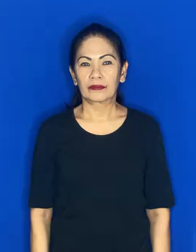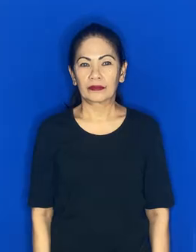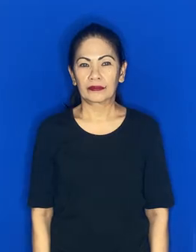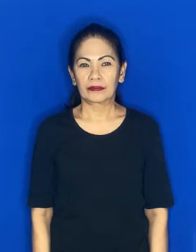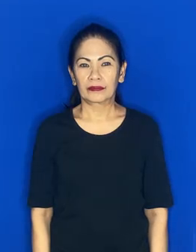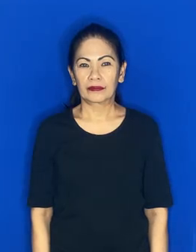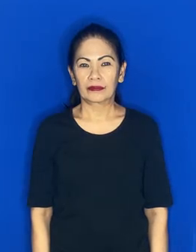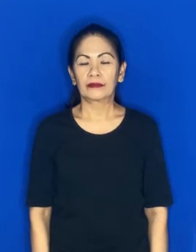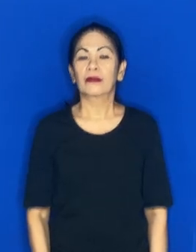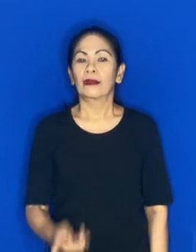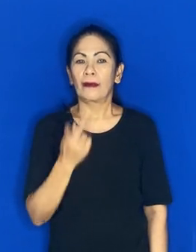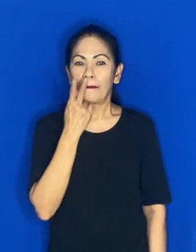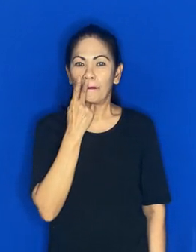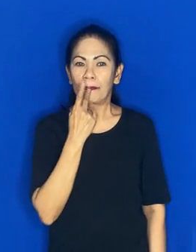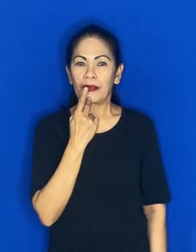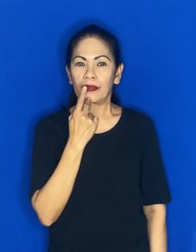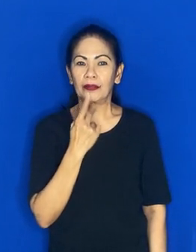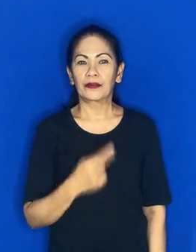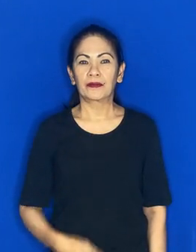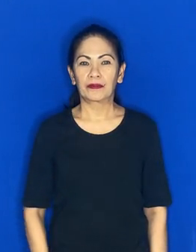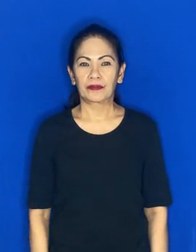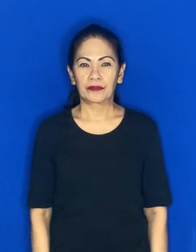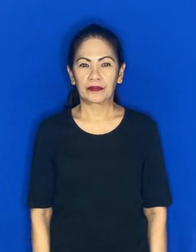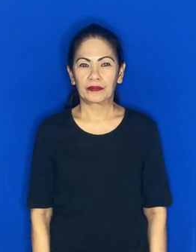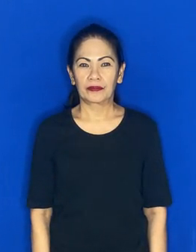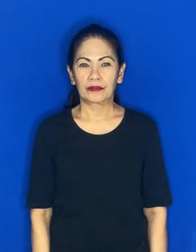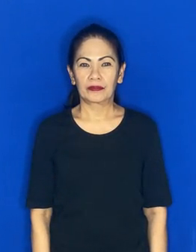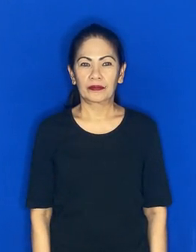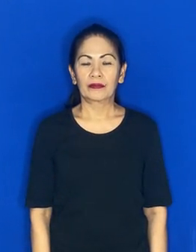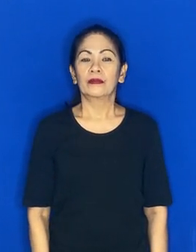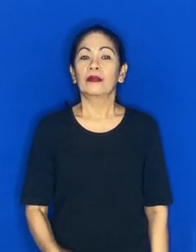pink